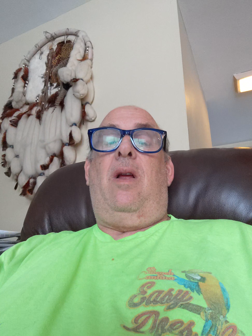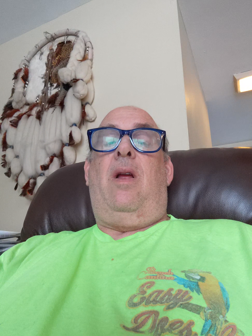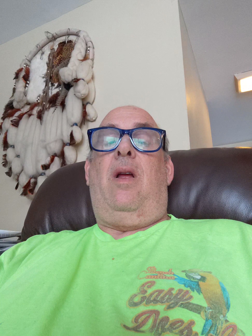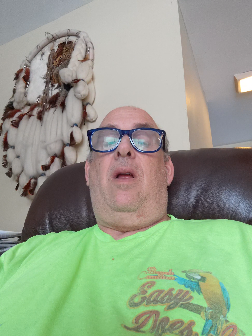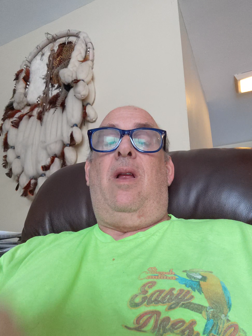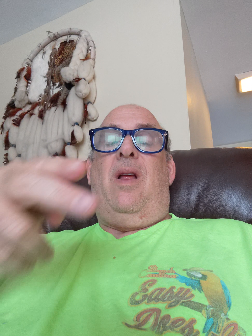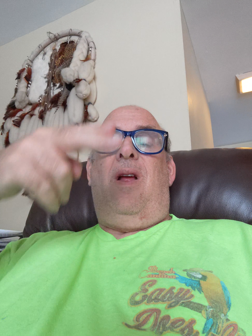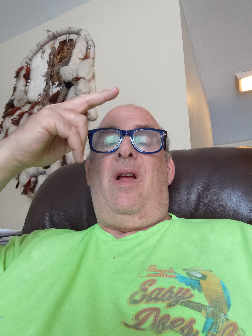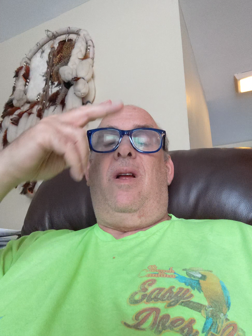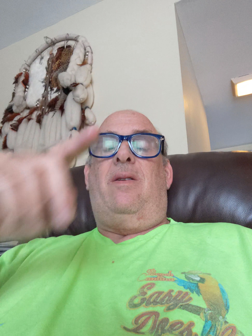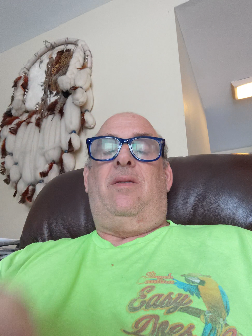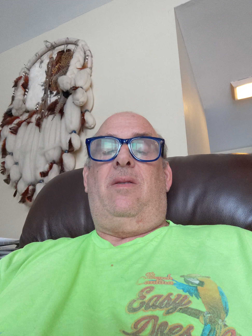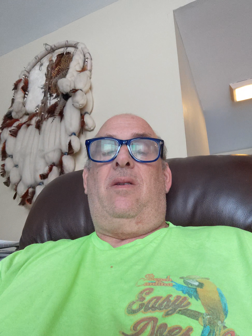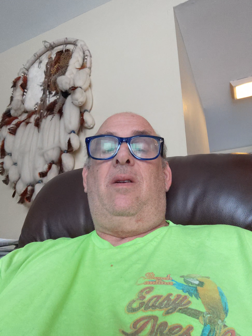high